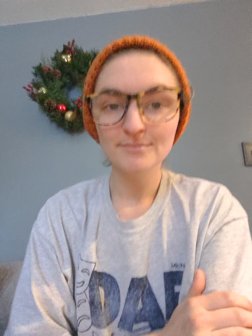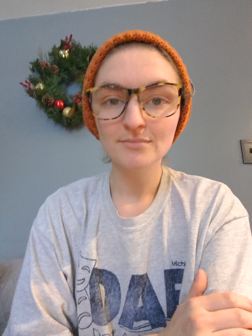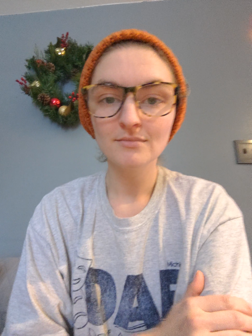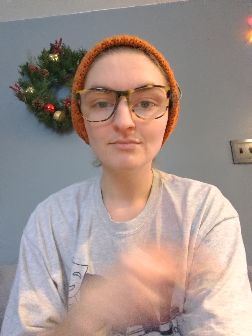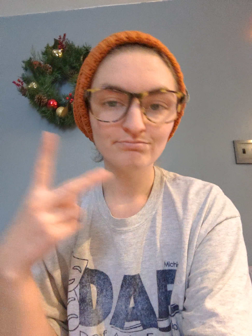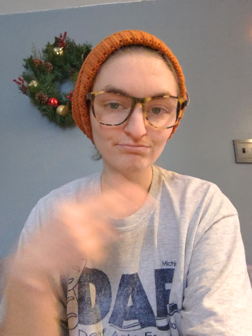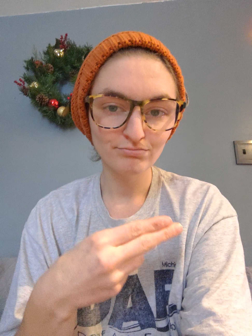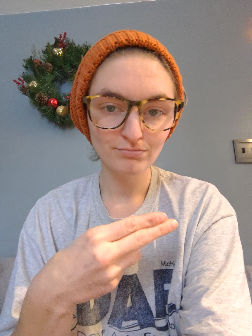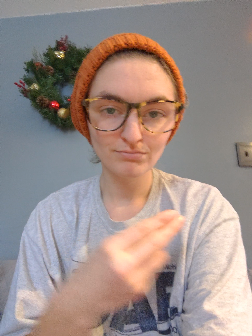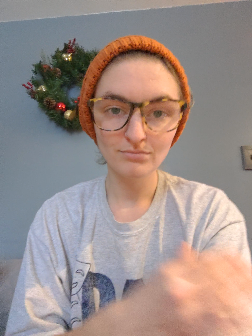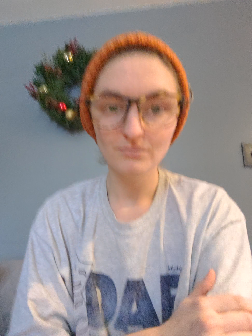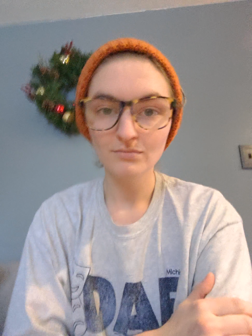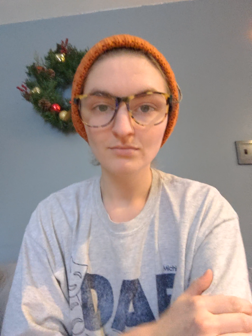cut